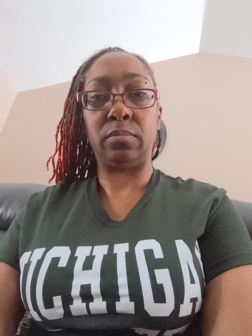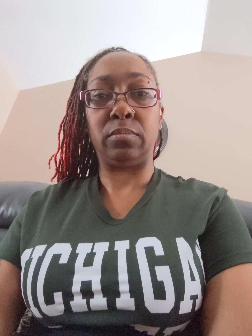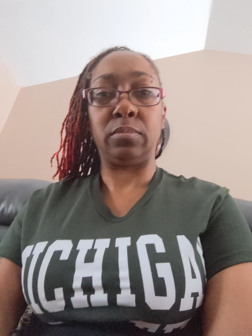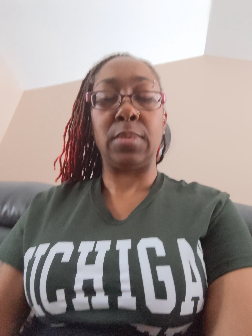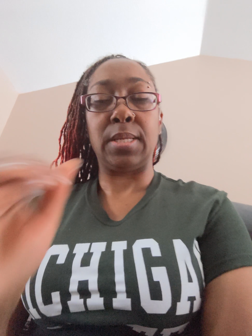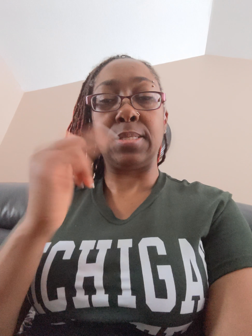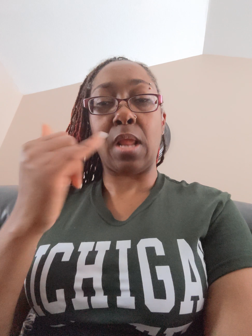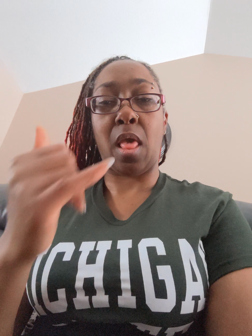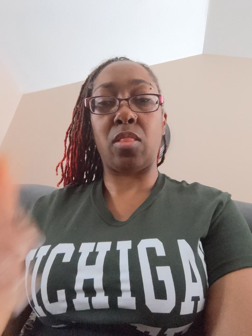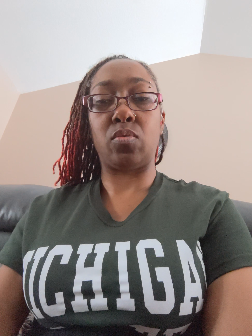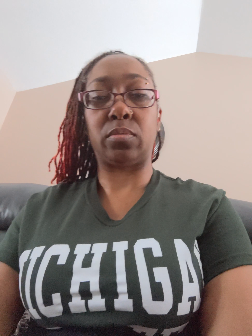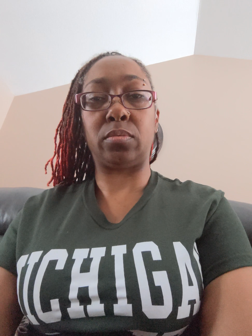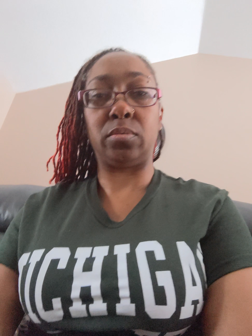yellow